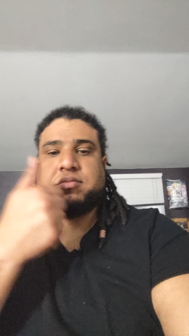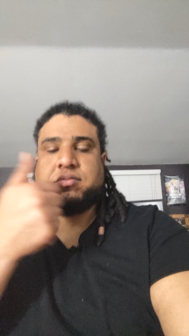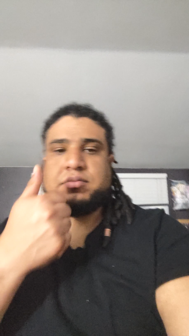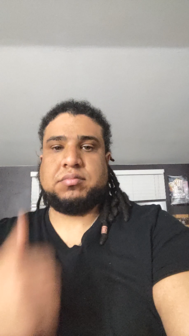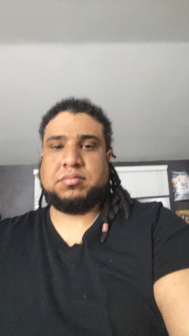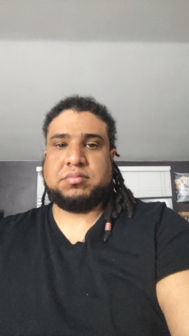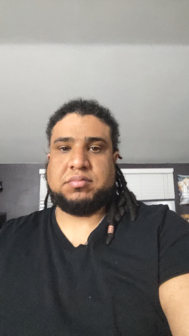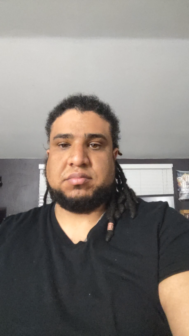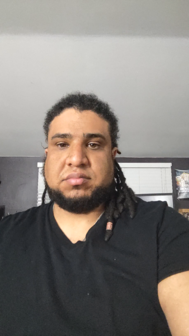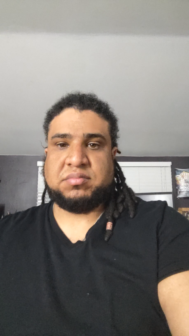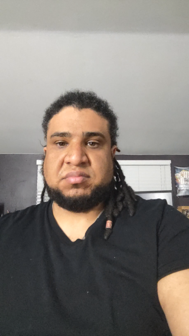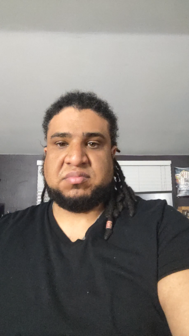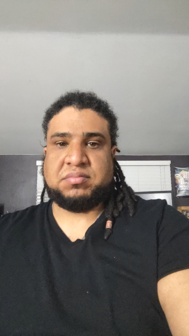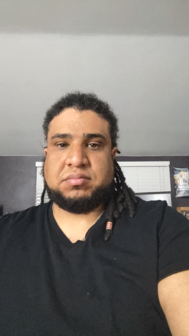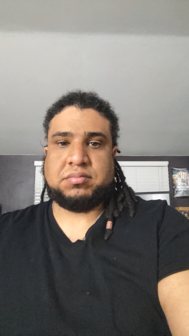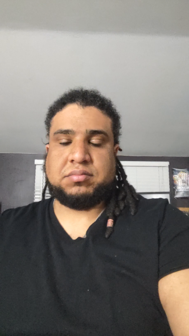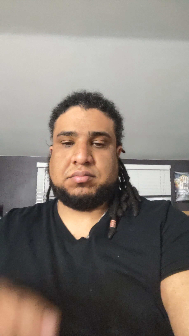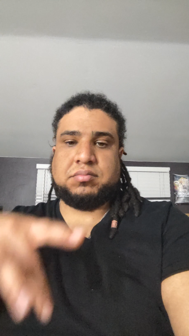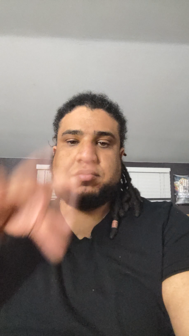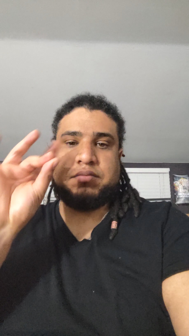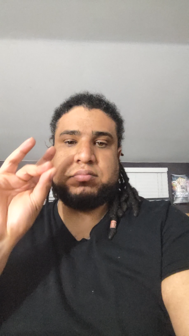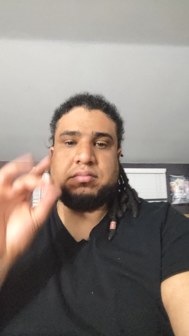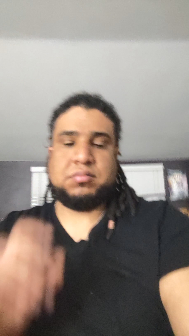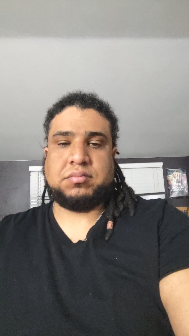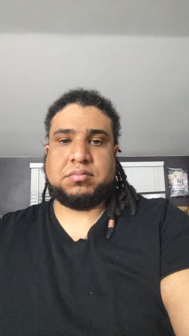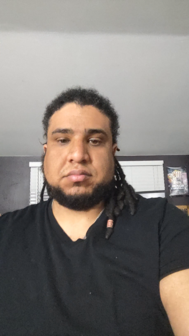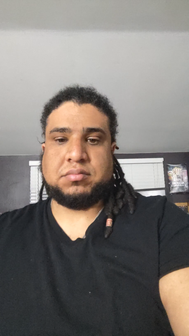pick